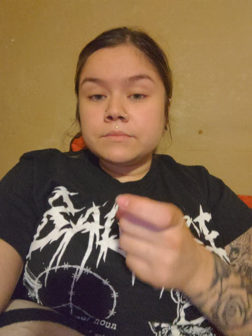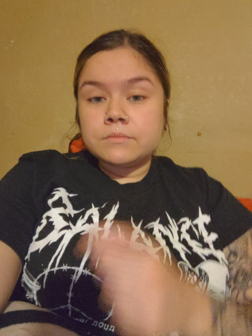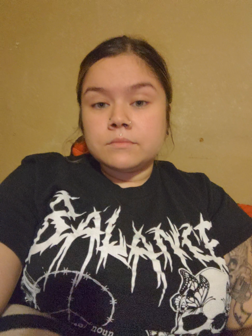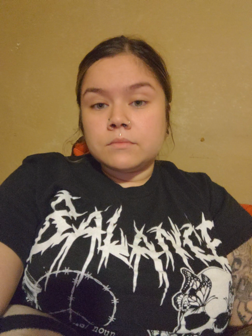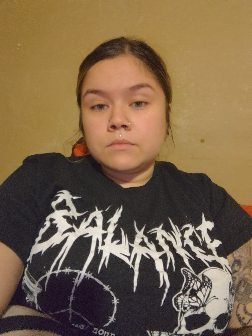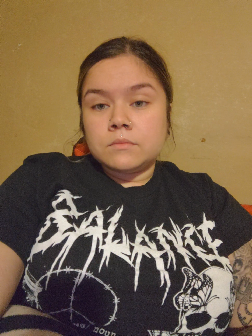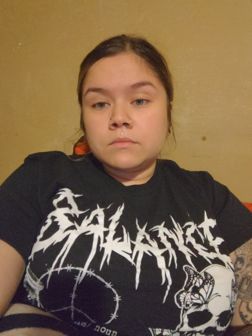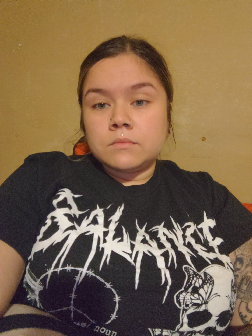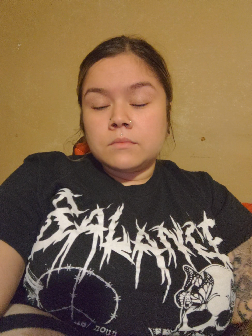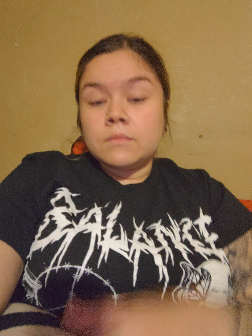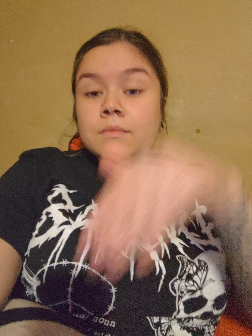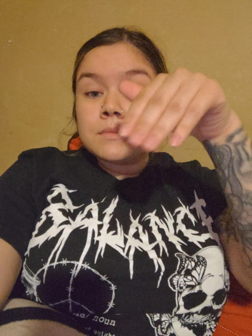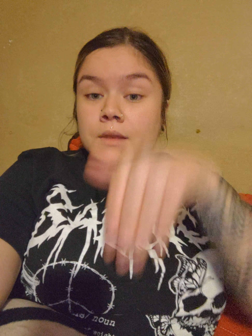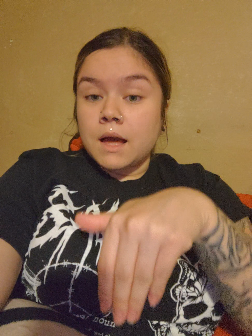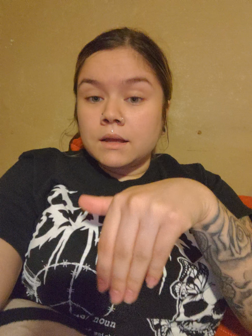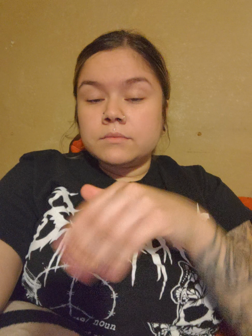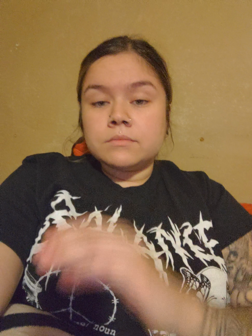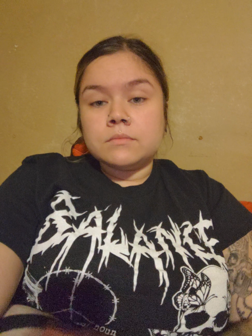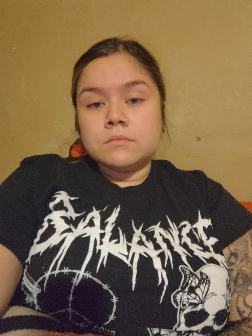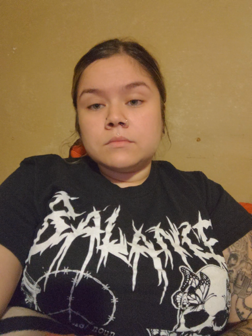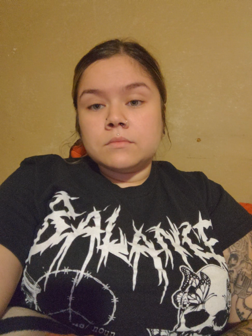night night